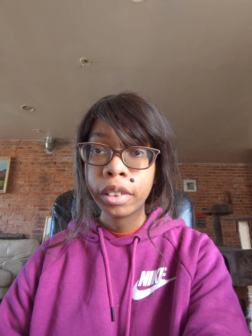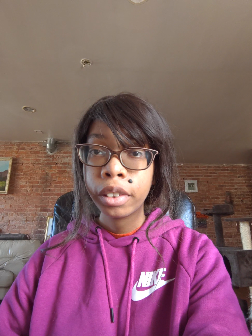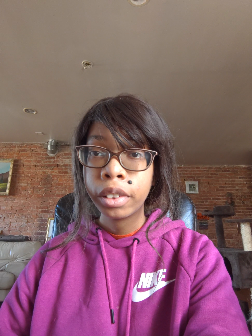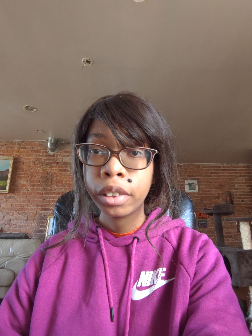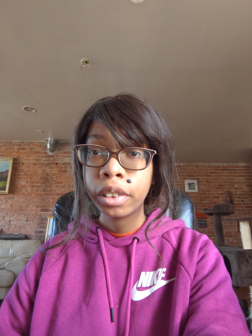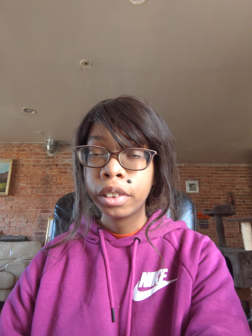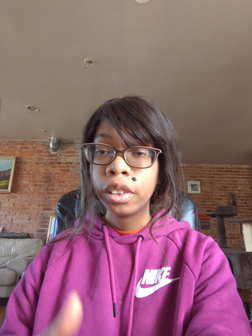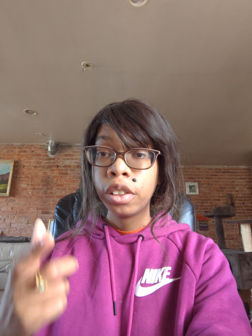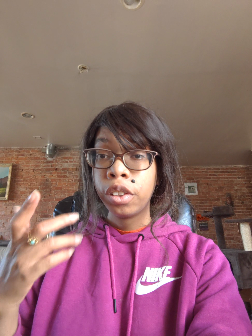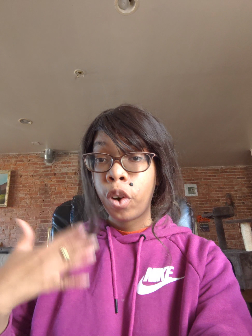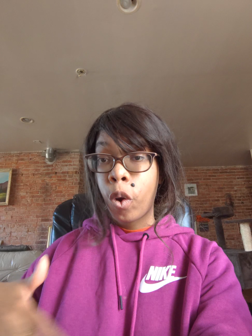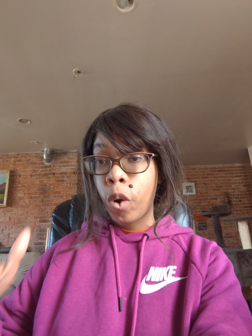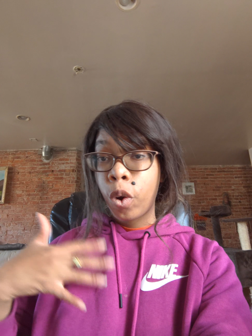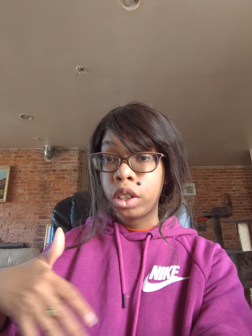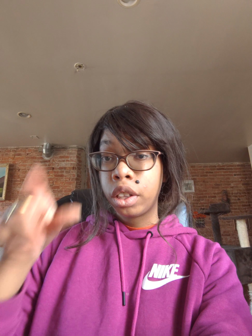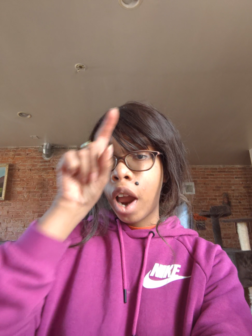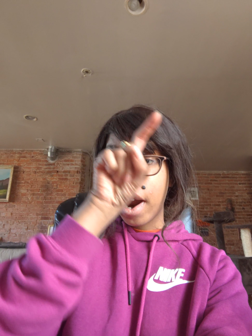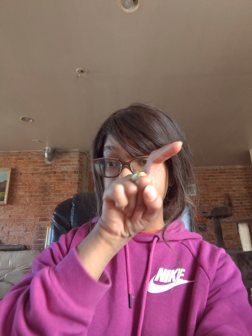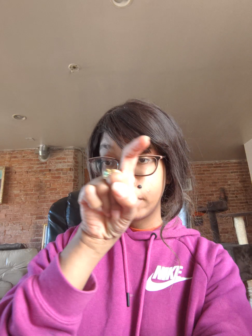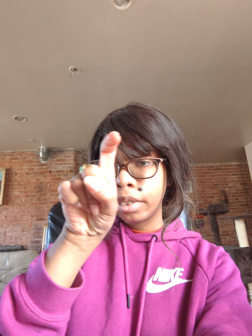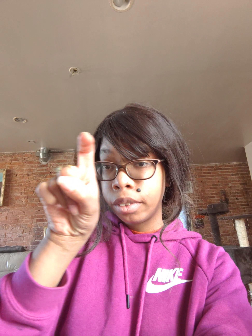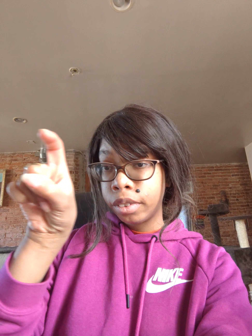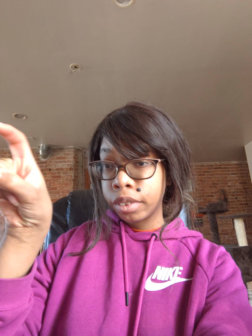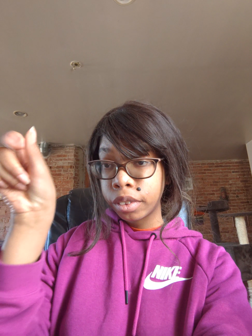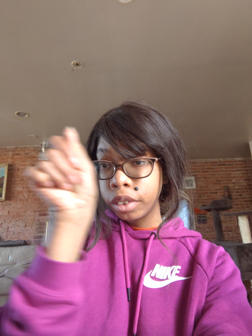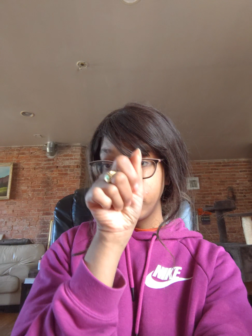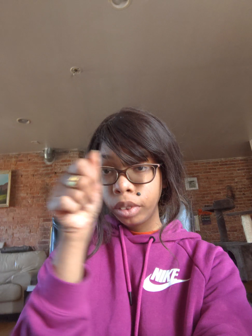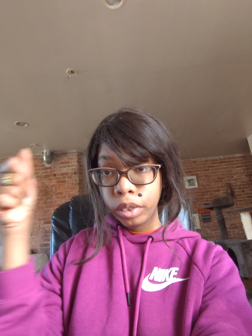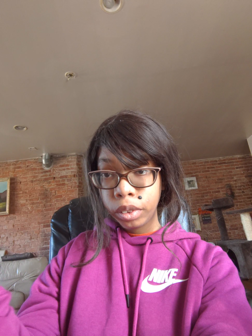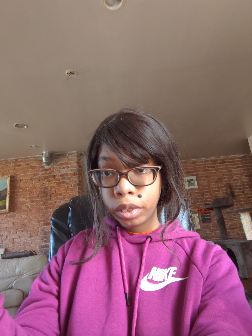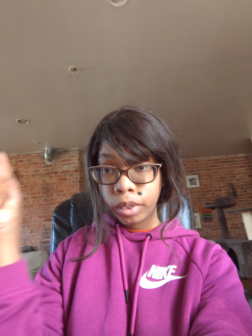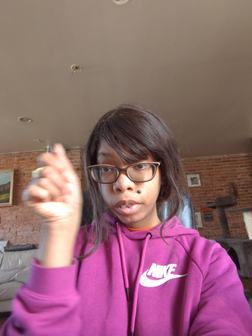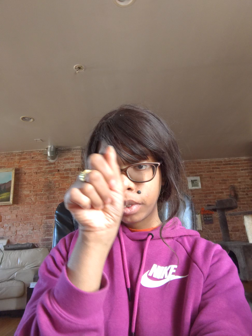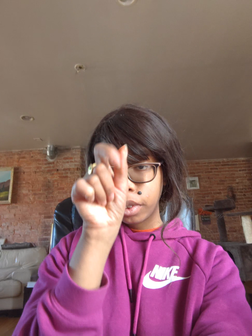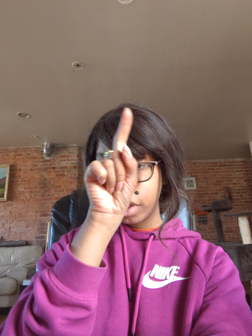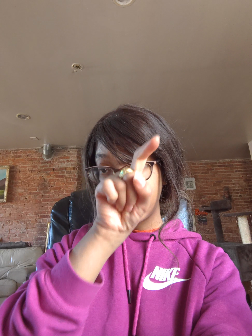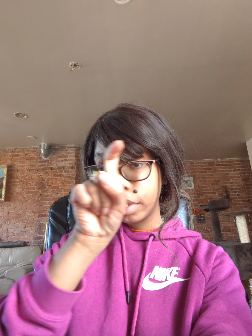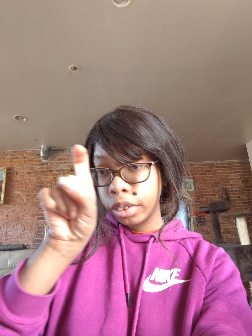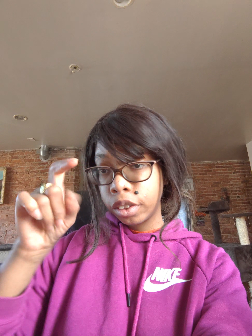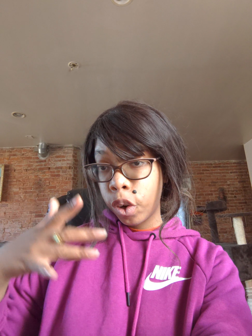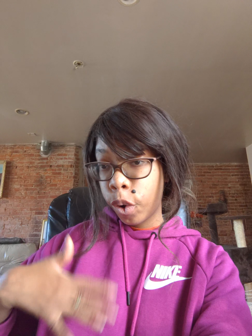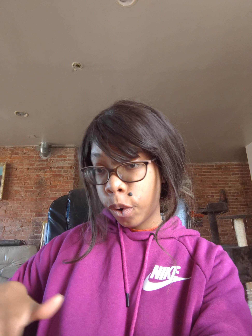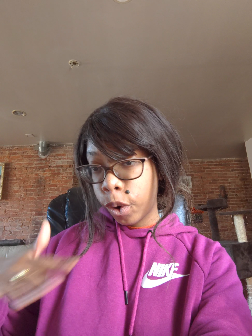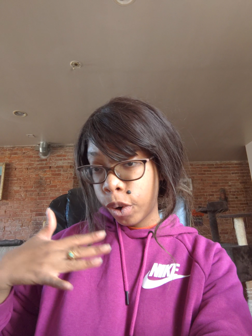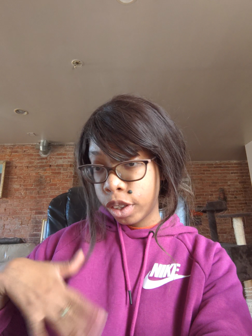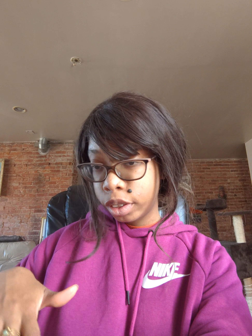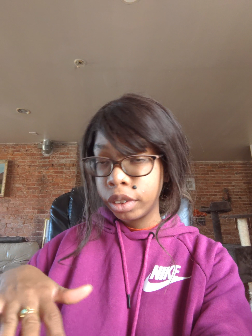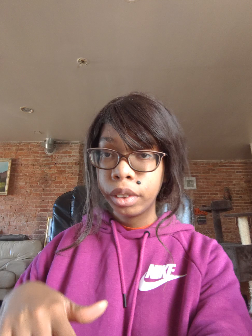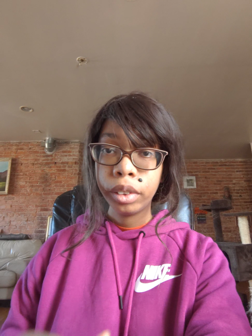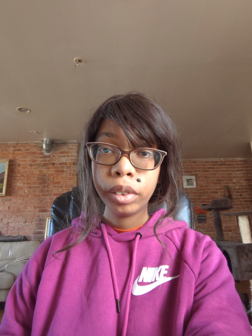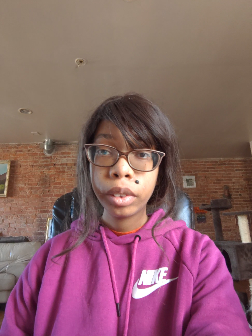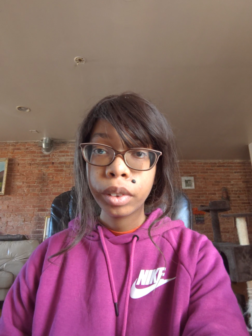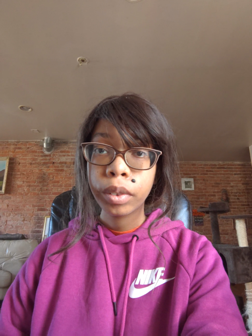closet